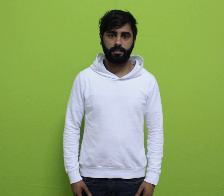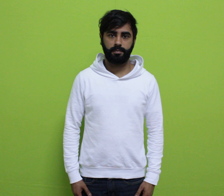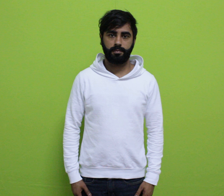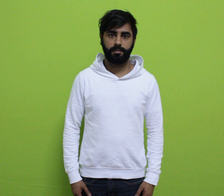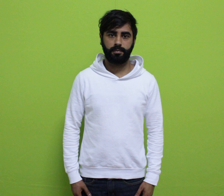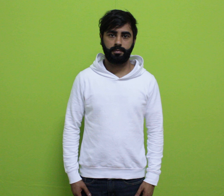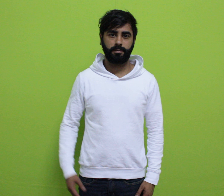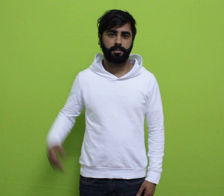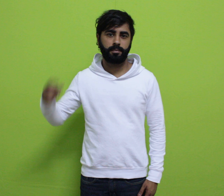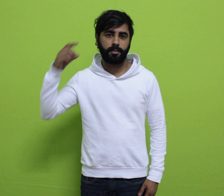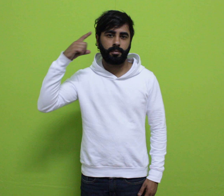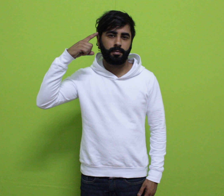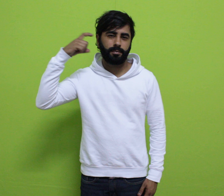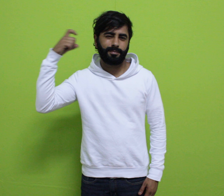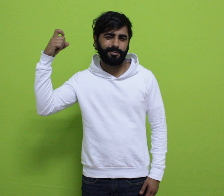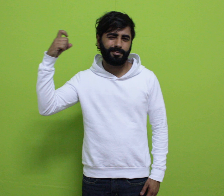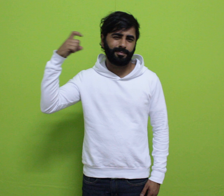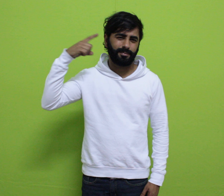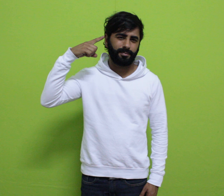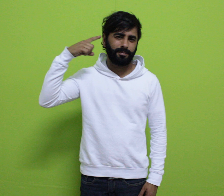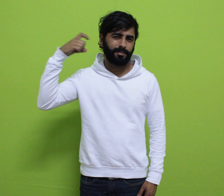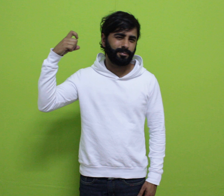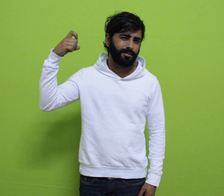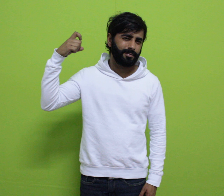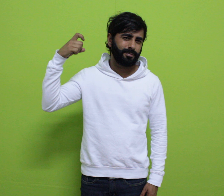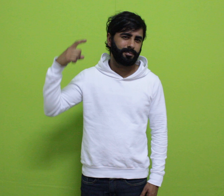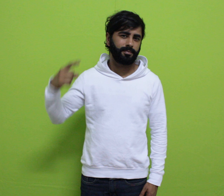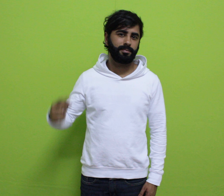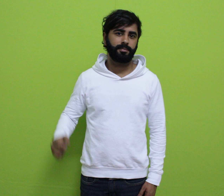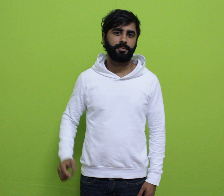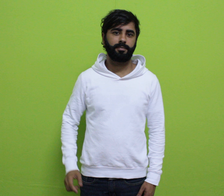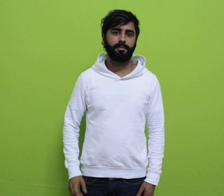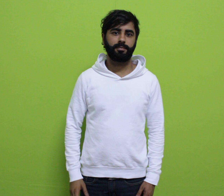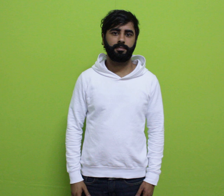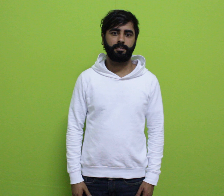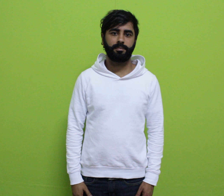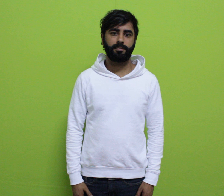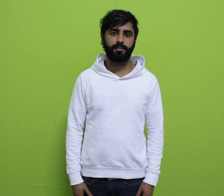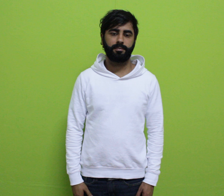barulho